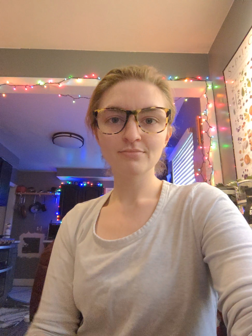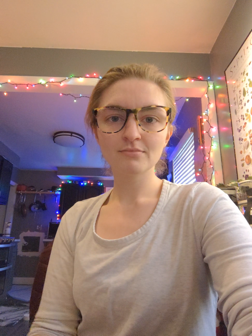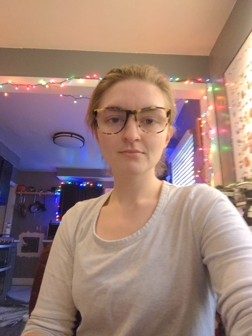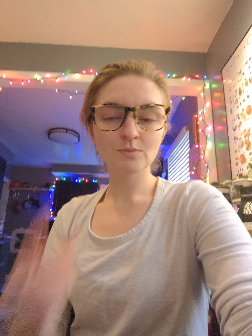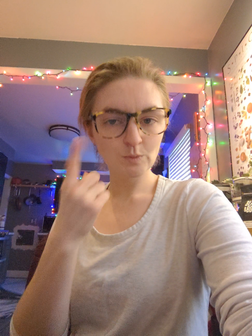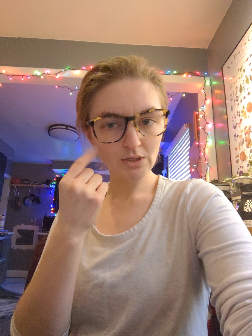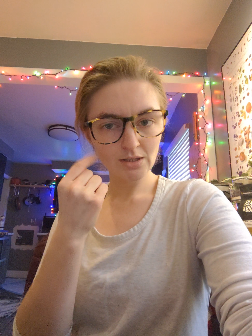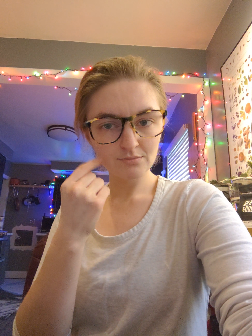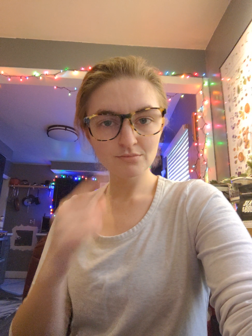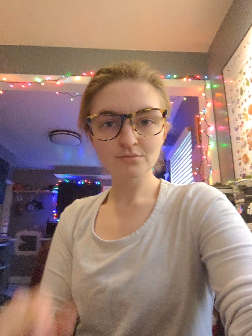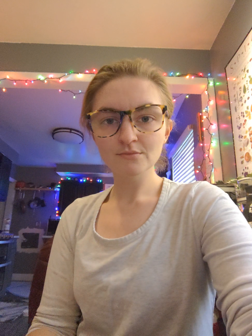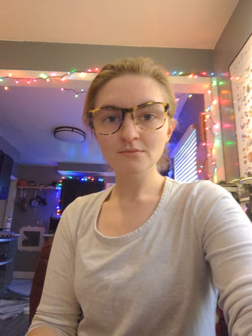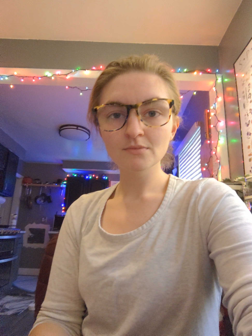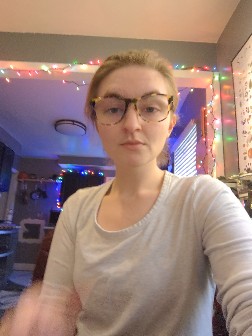cry